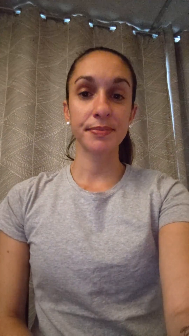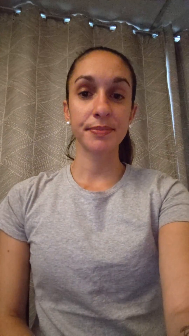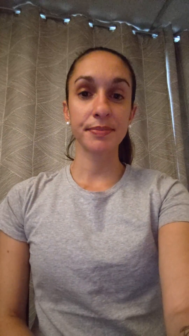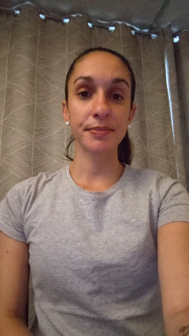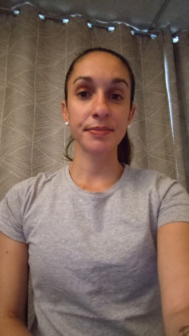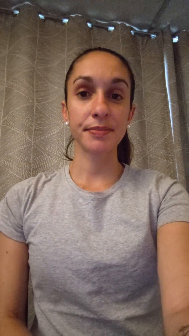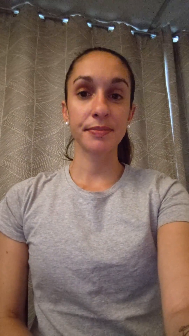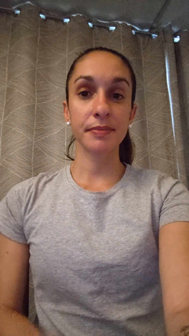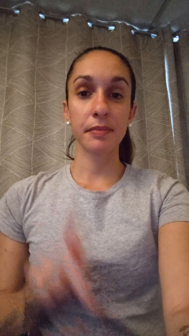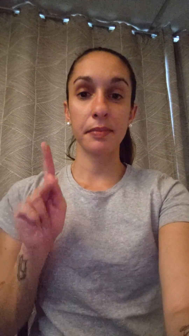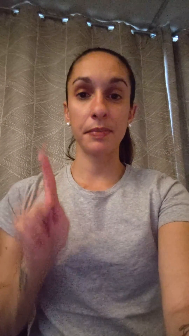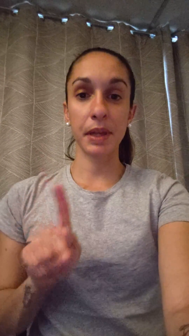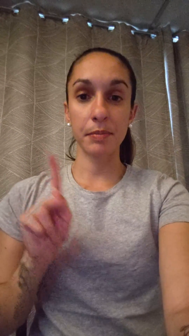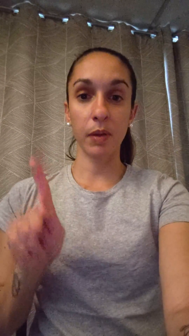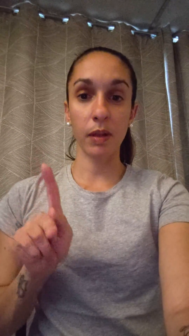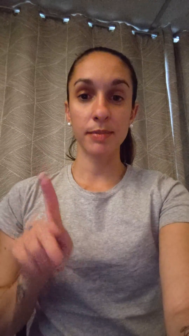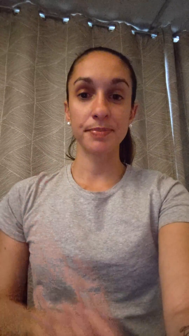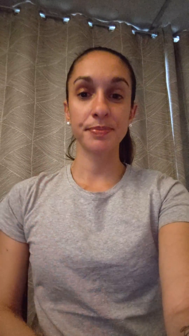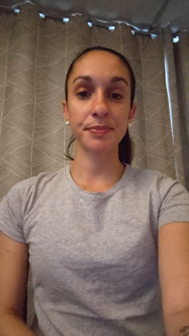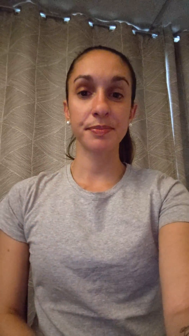people